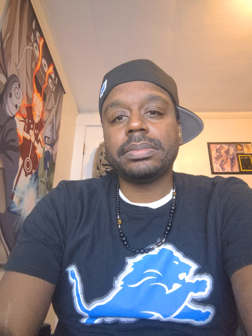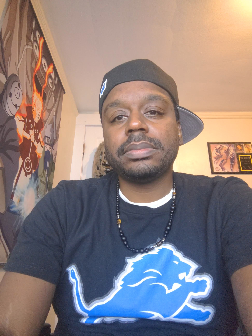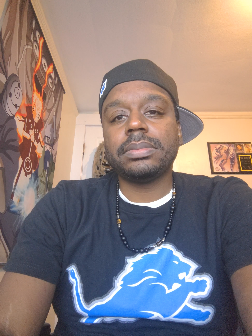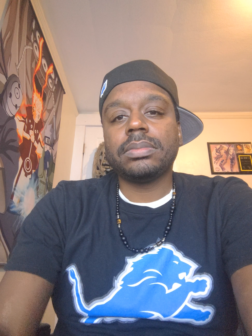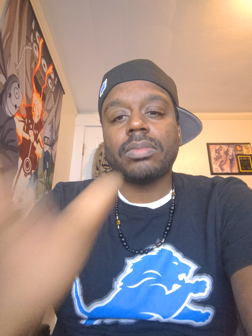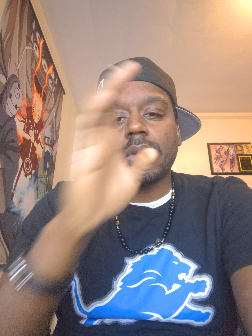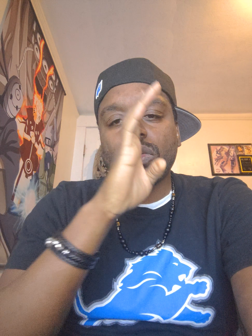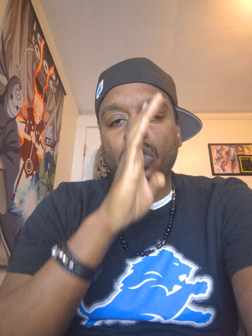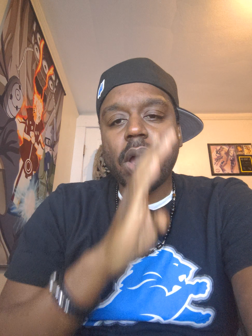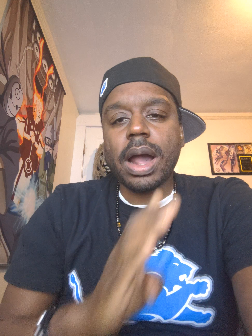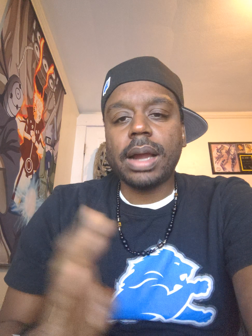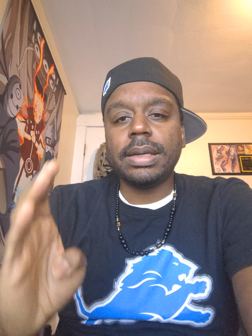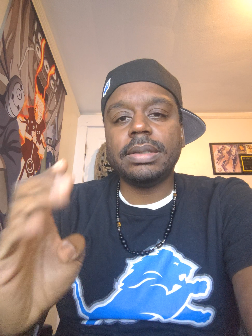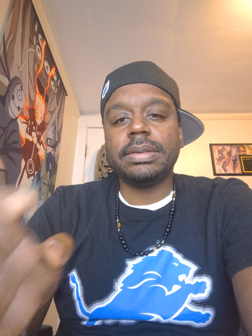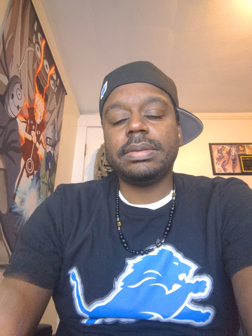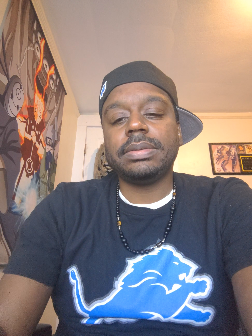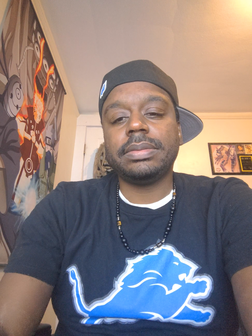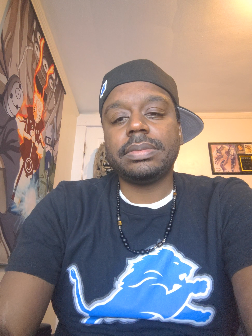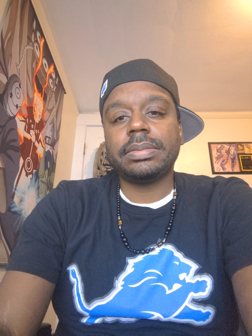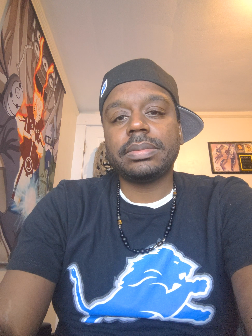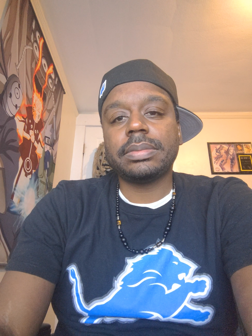quiet